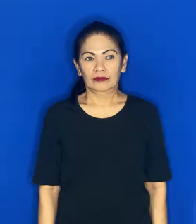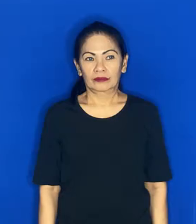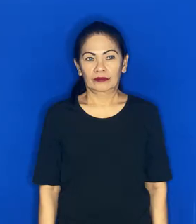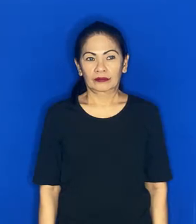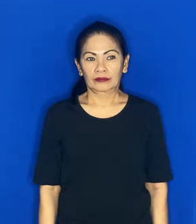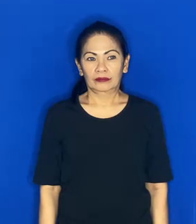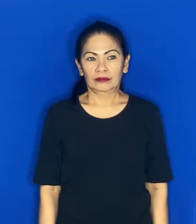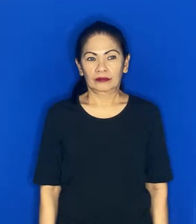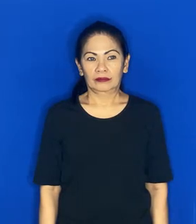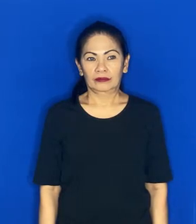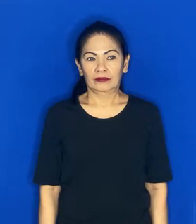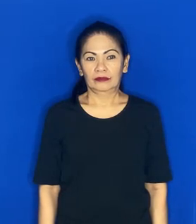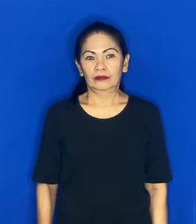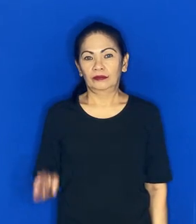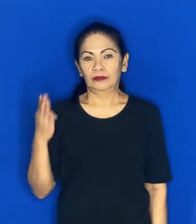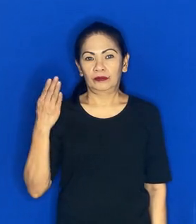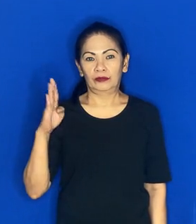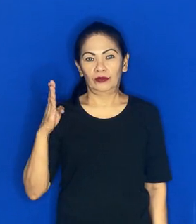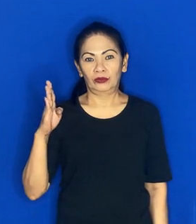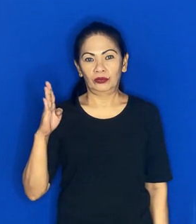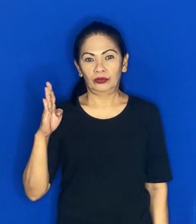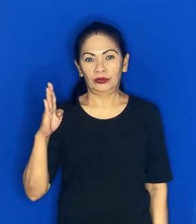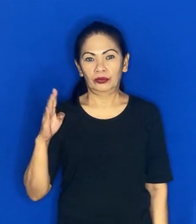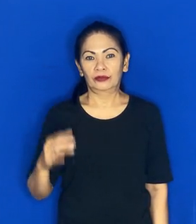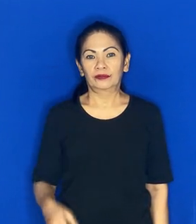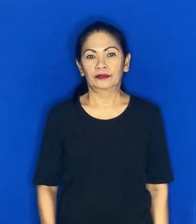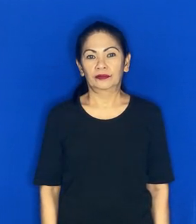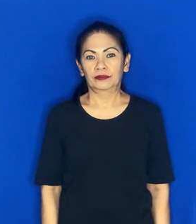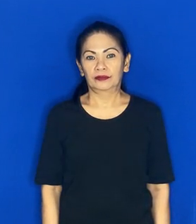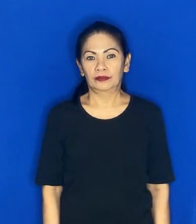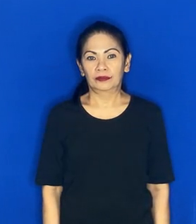blue